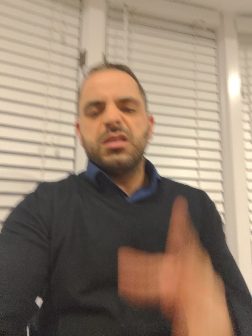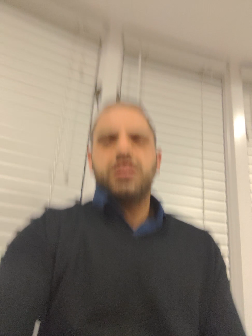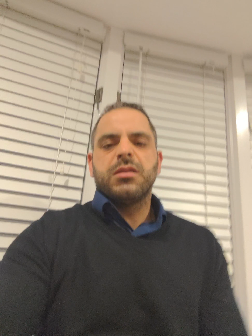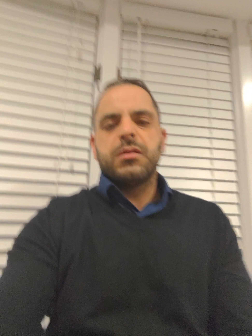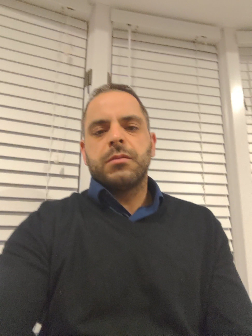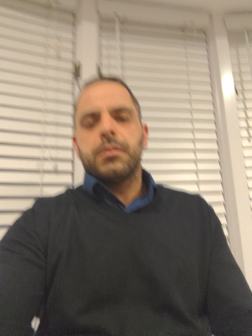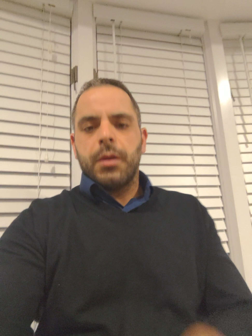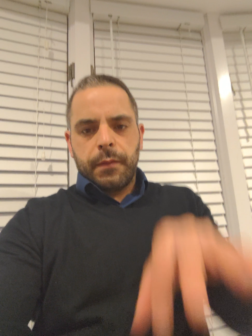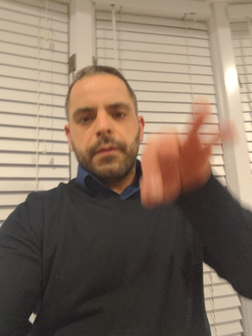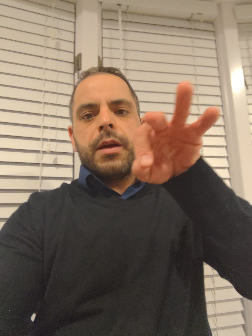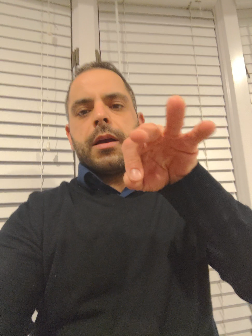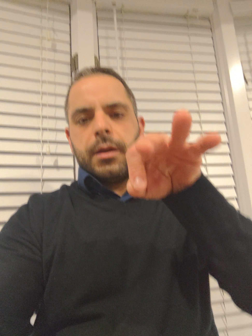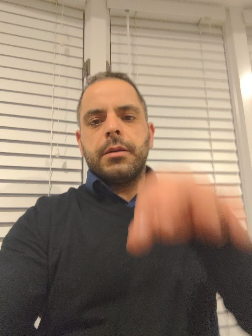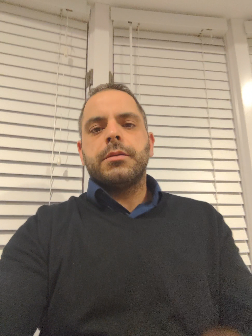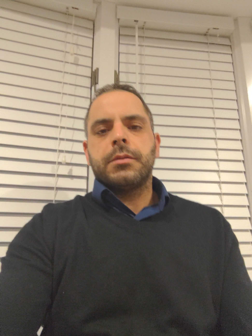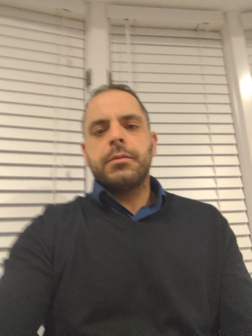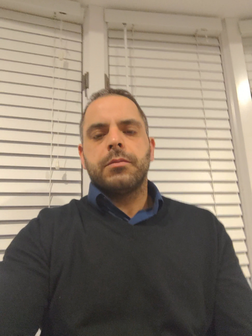find